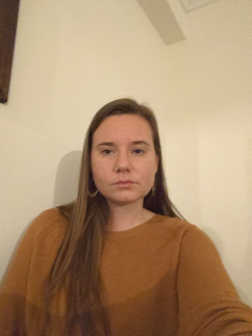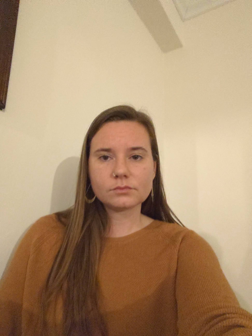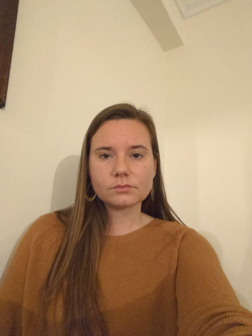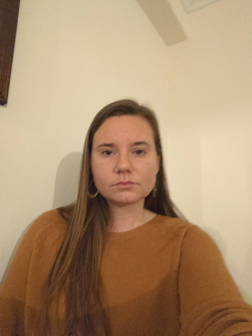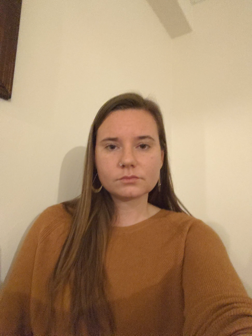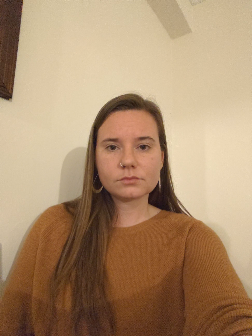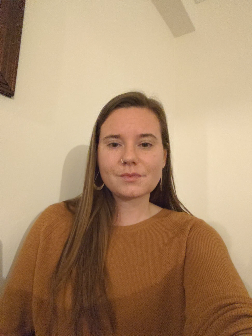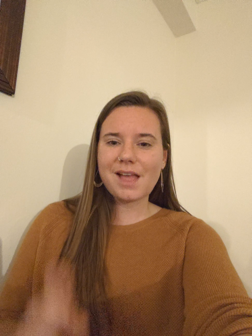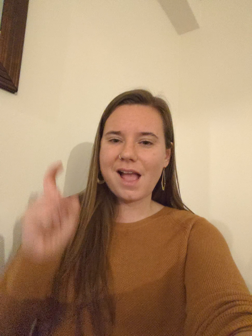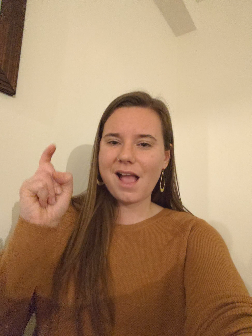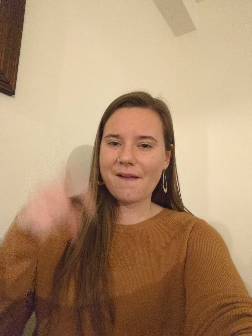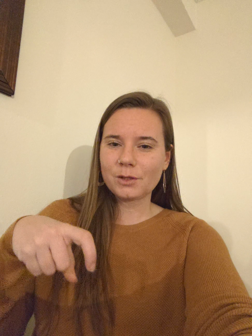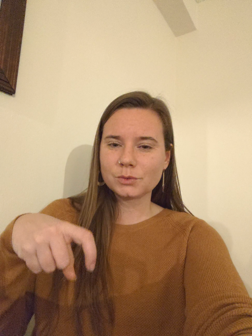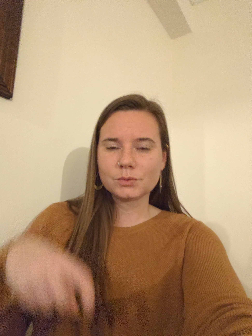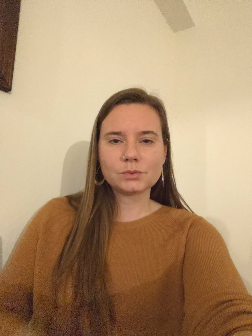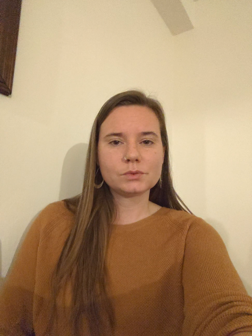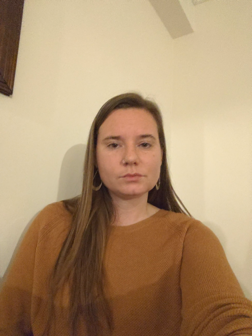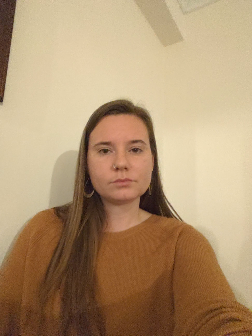have to